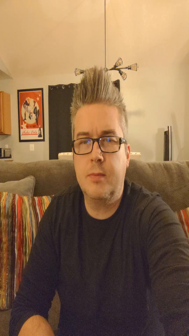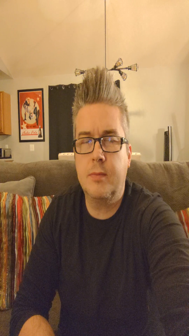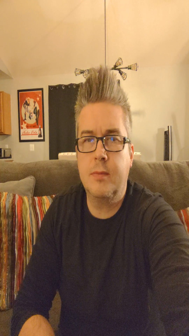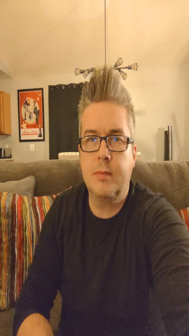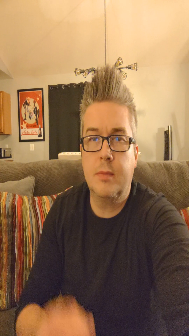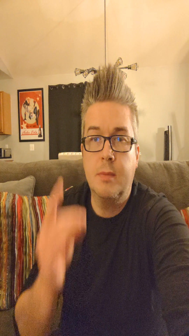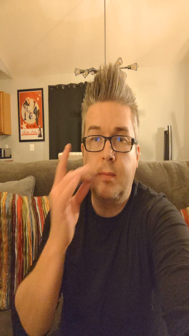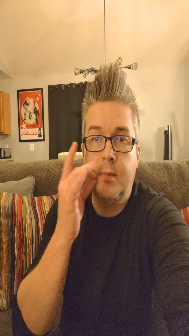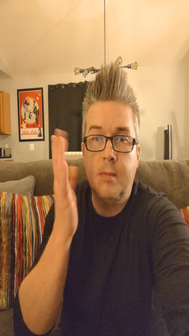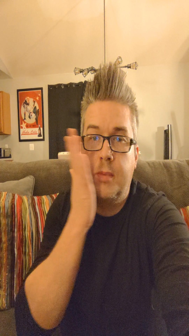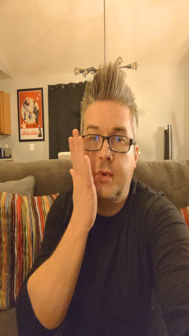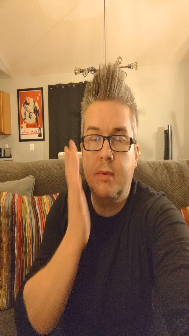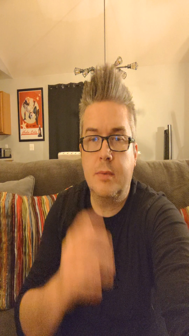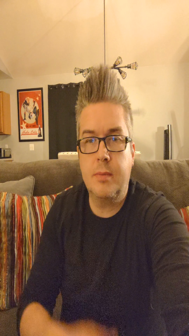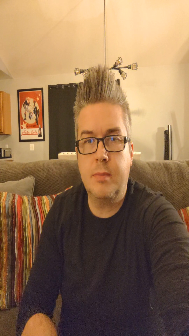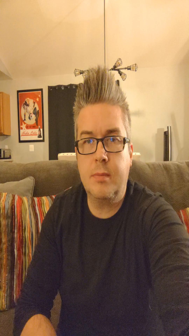bee